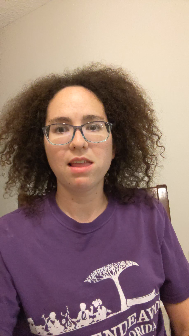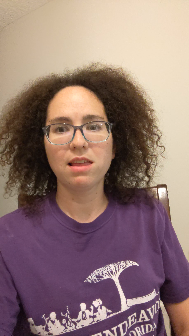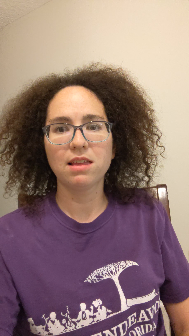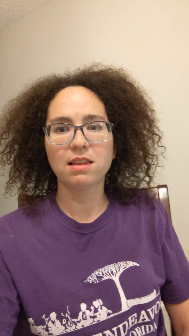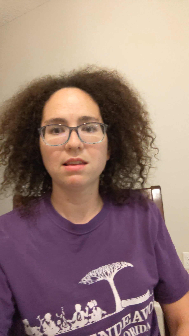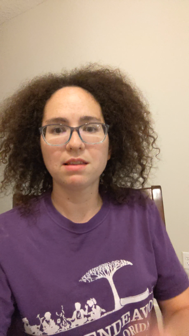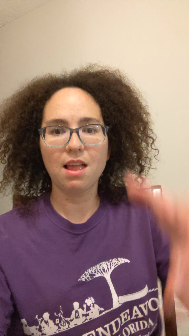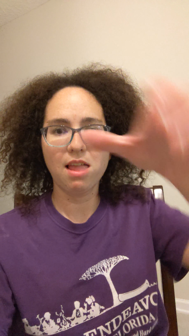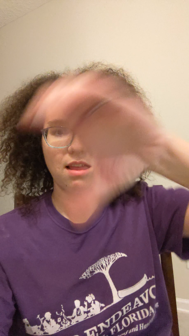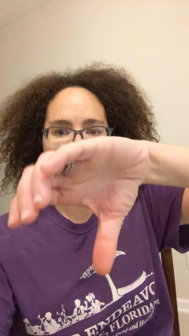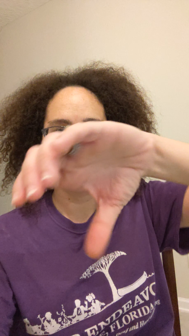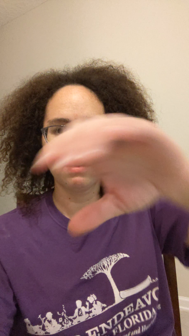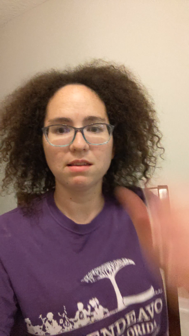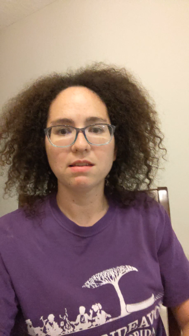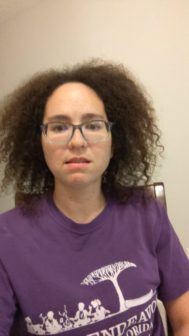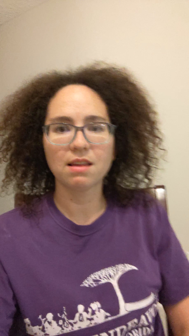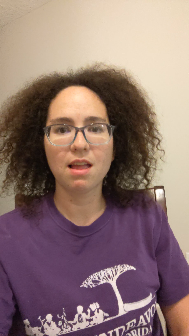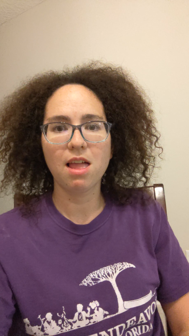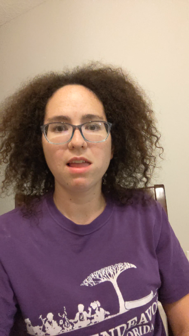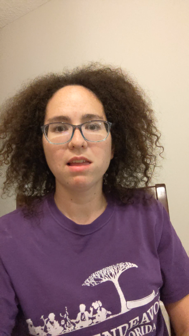dump